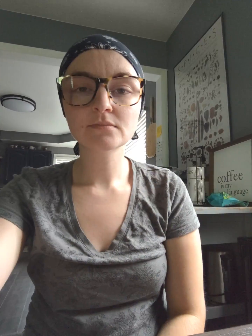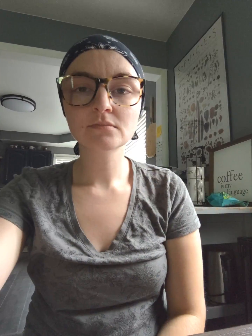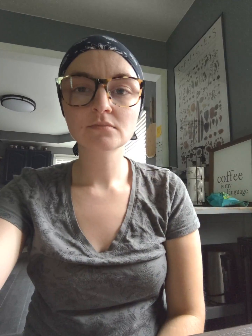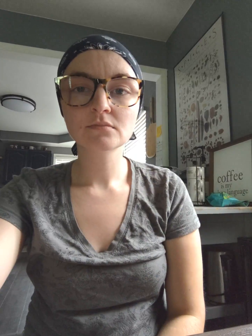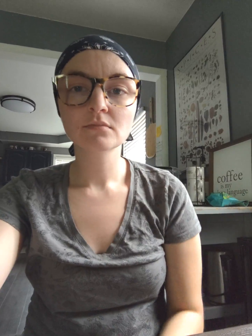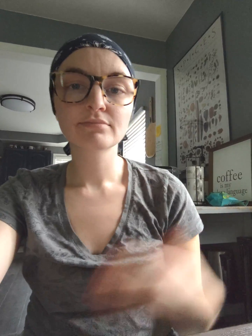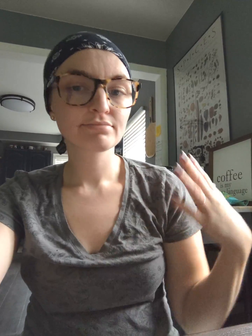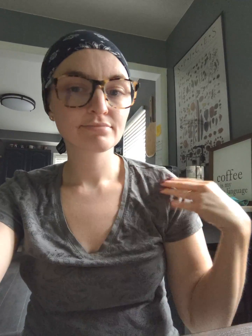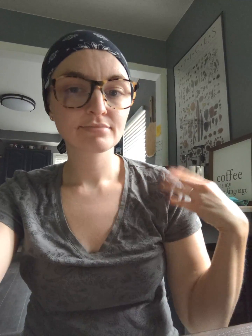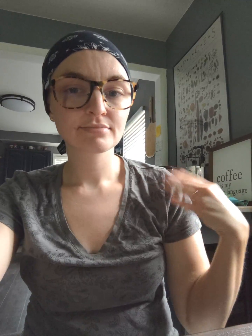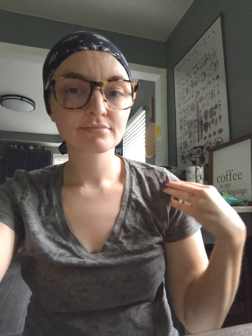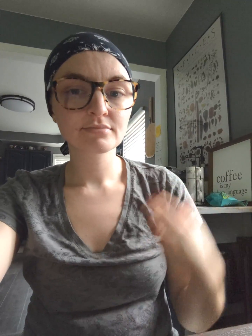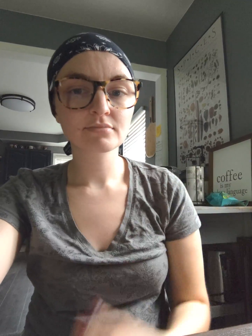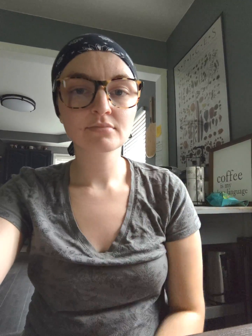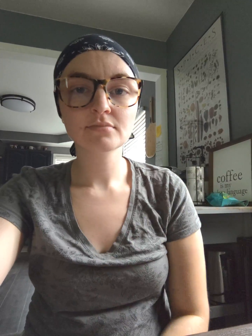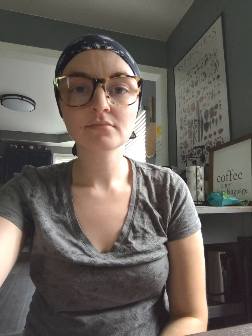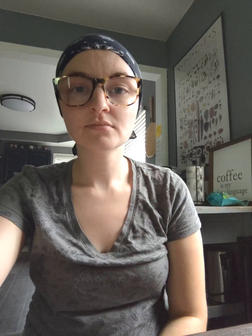shoulder